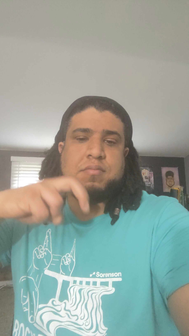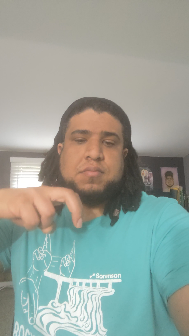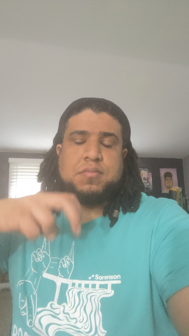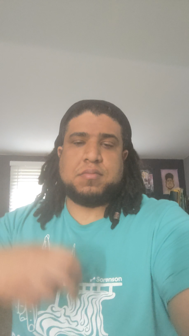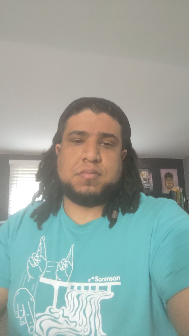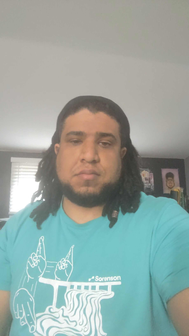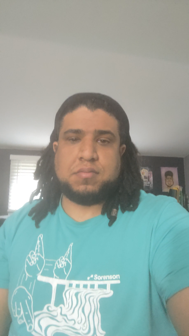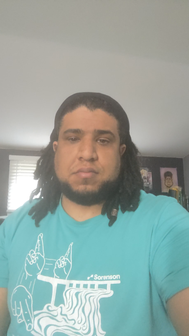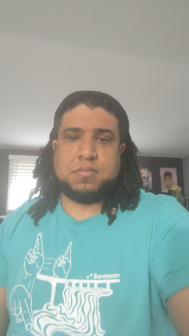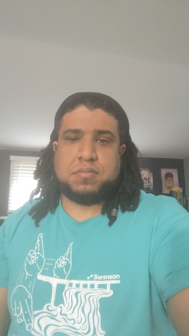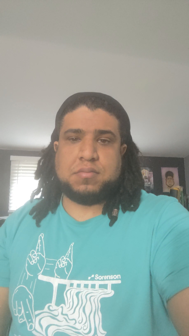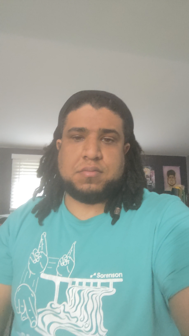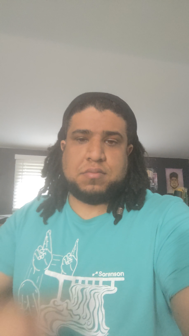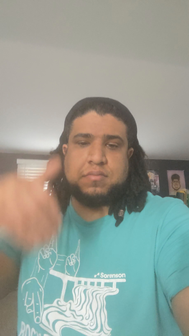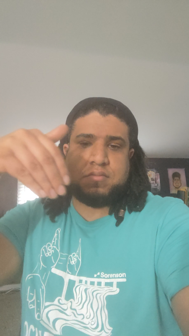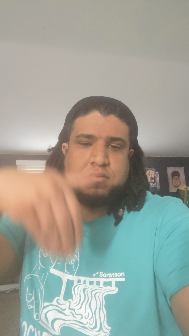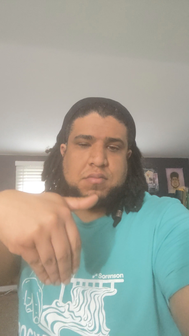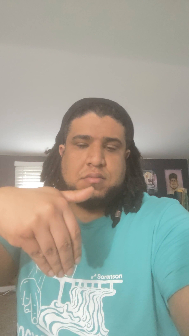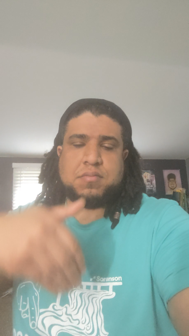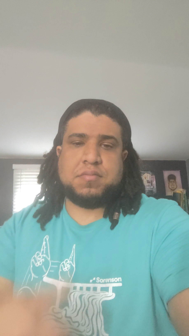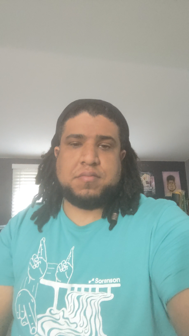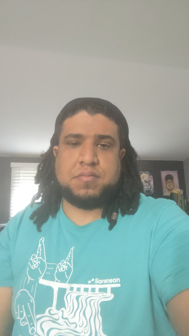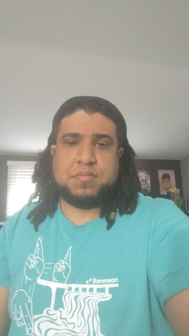night night